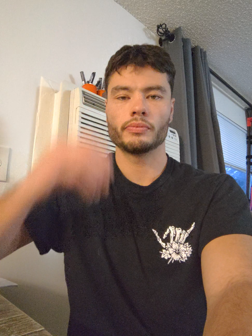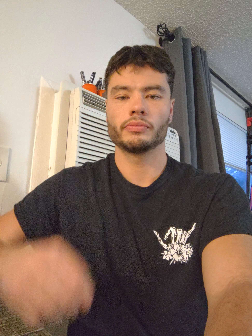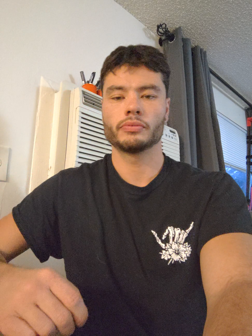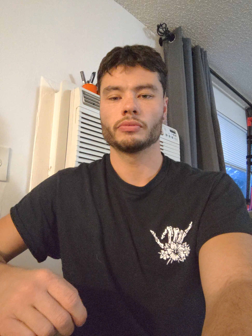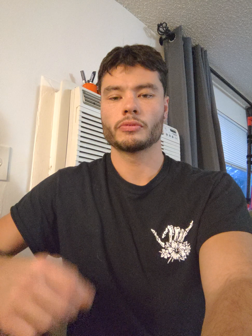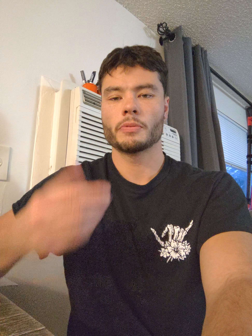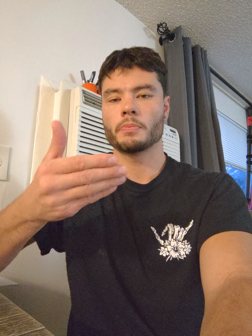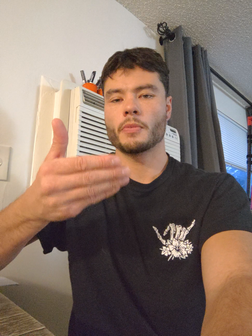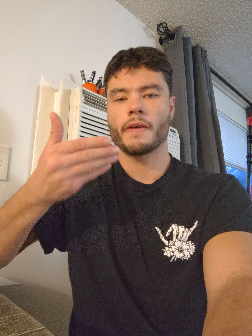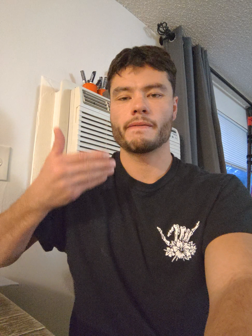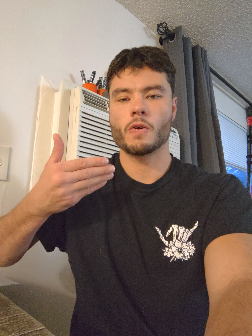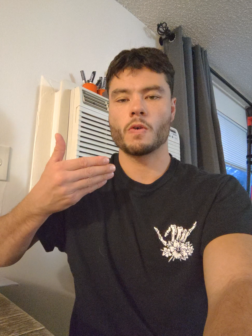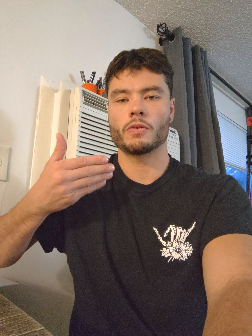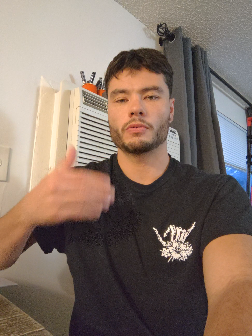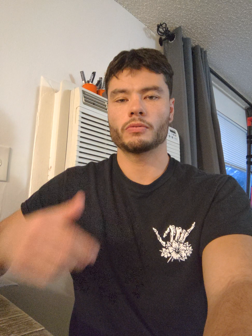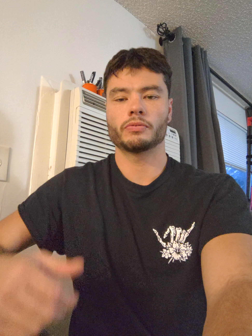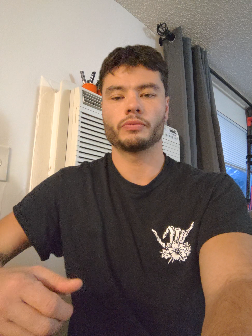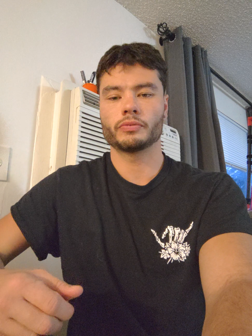before